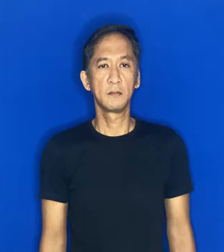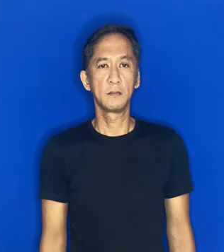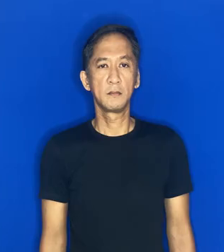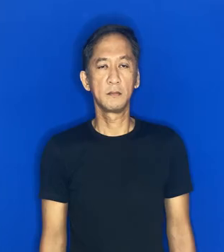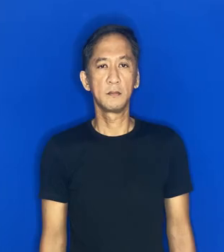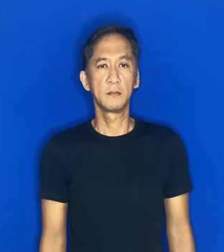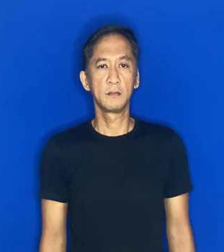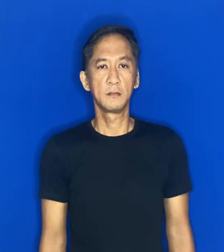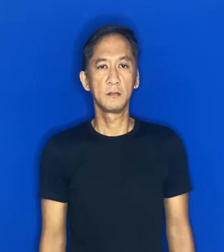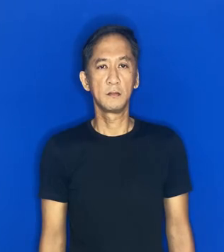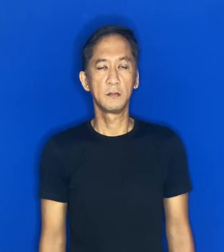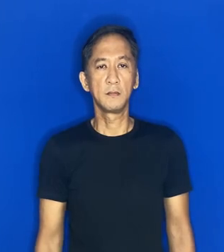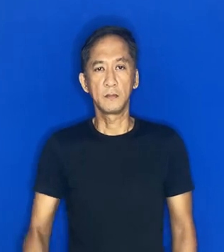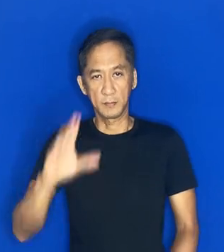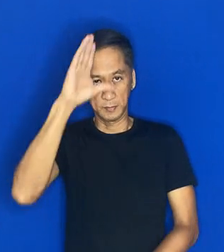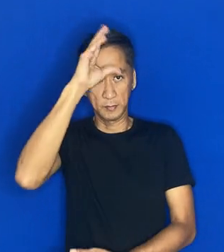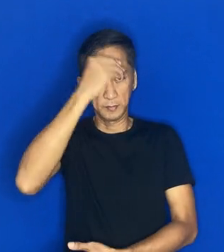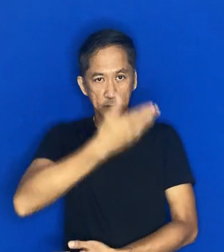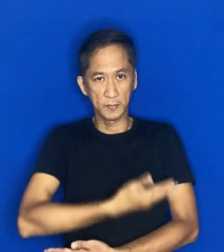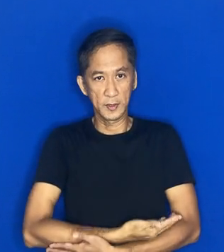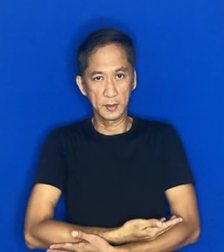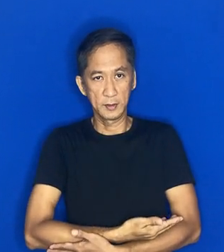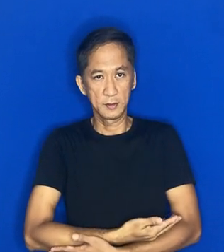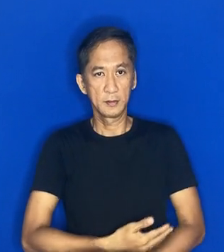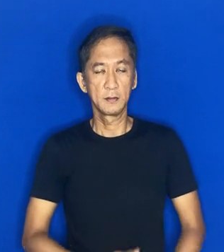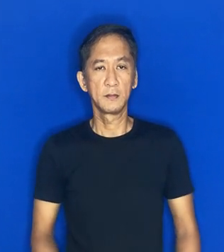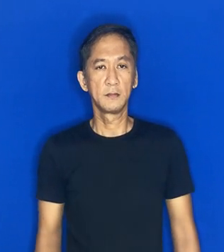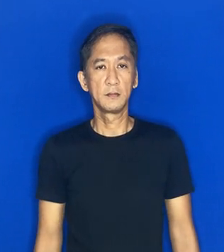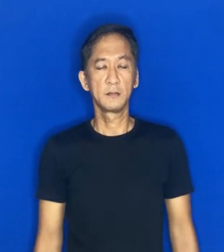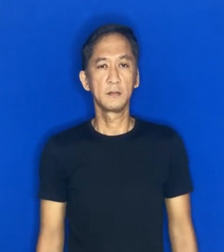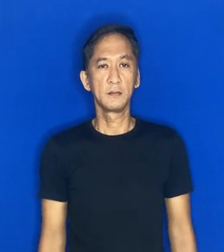son